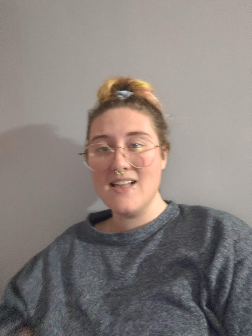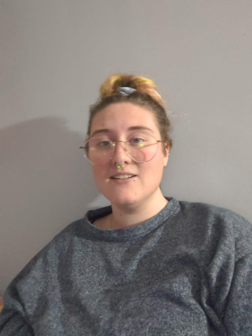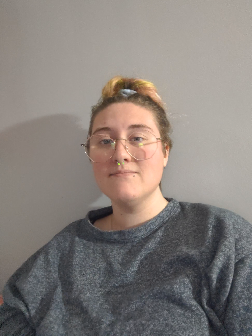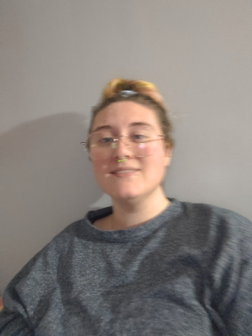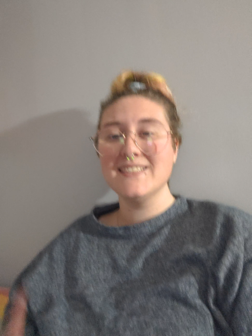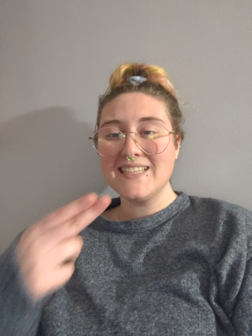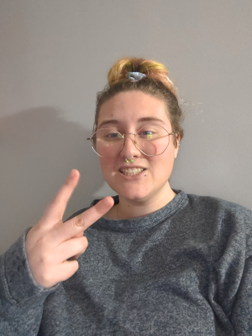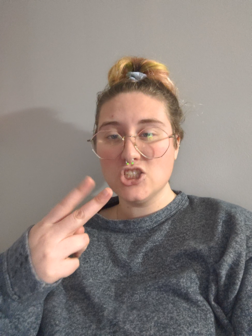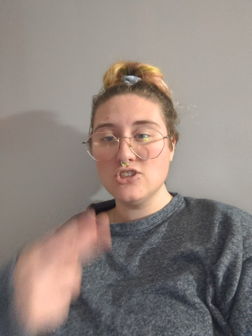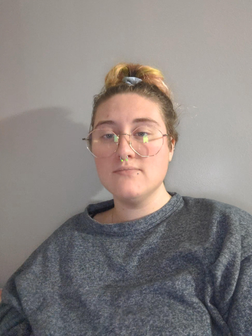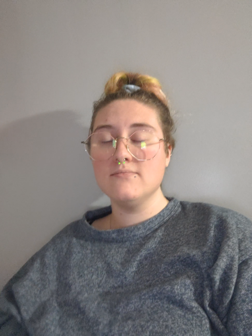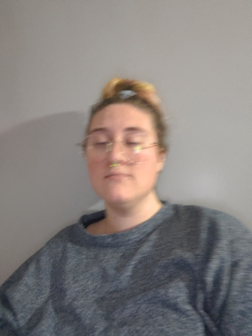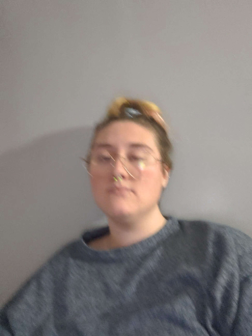scissors